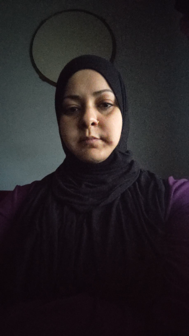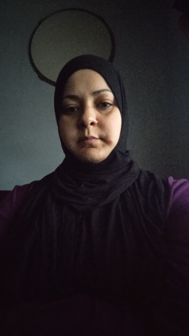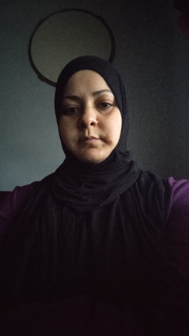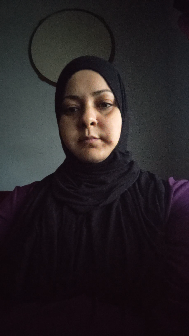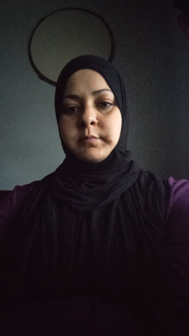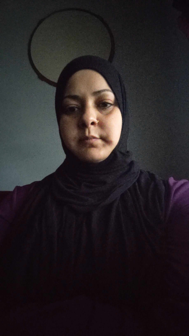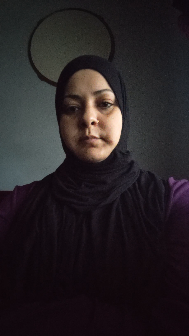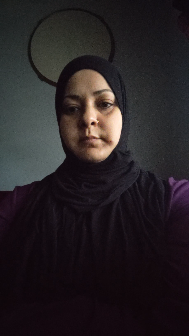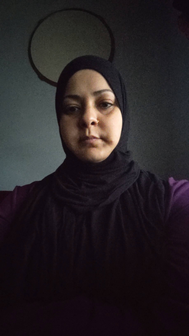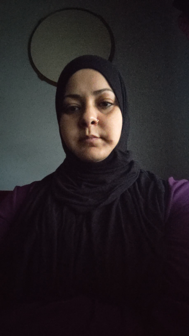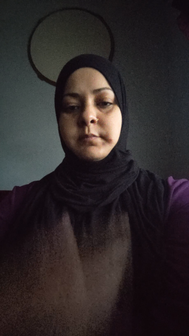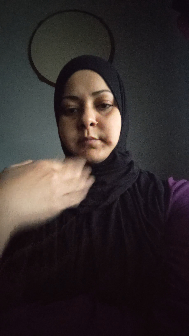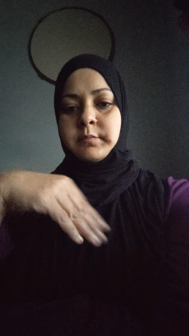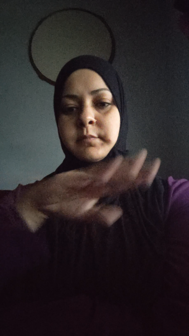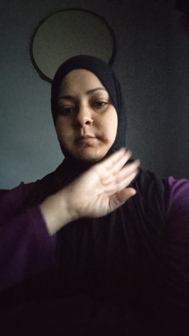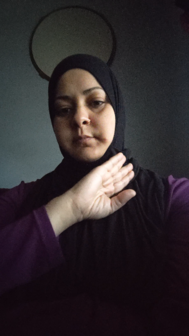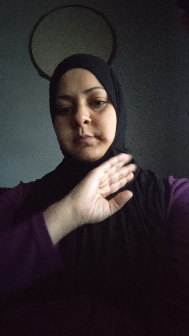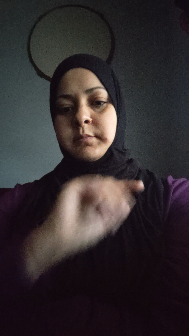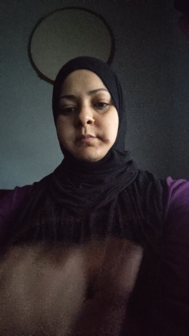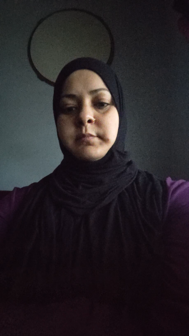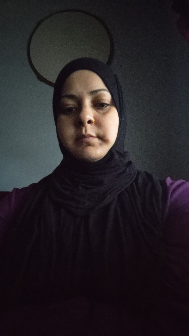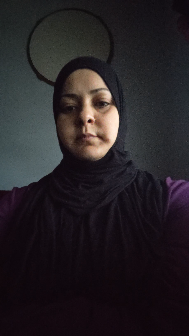scarf